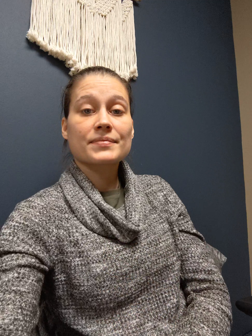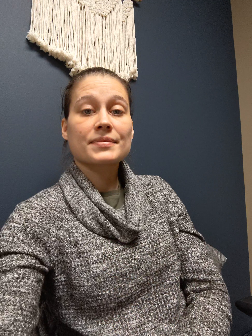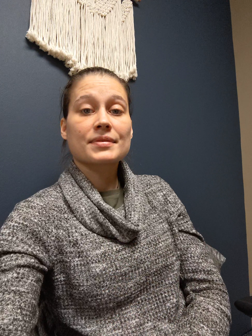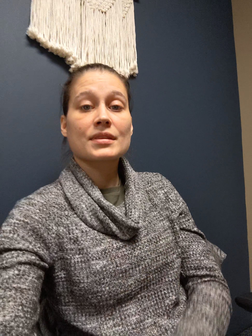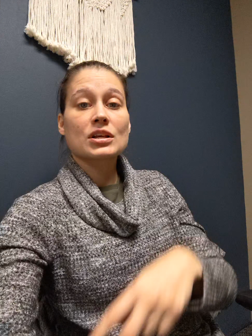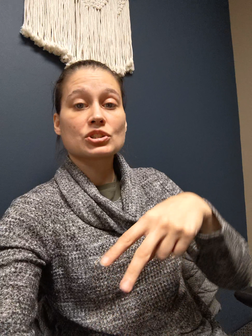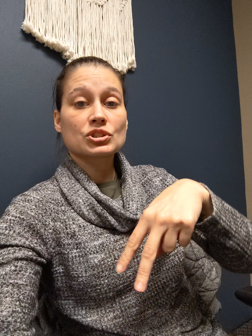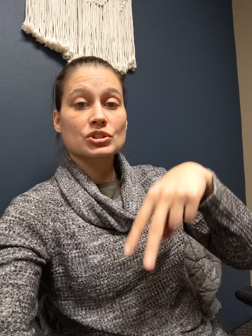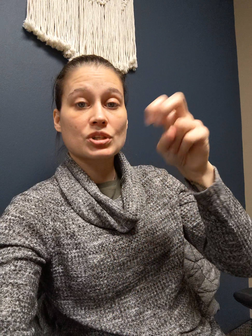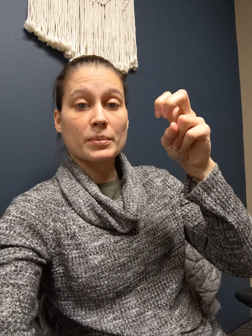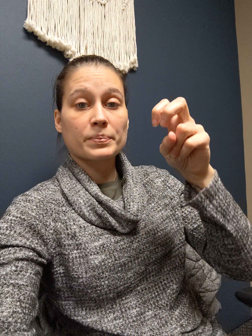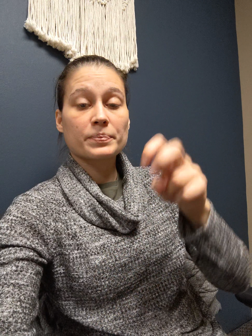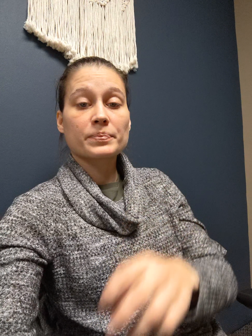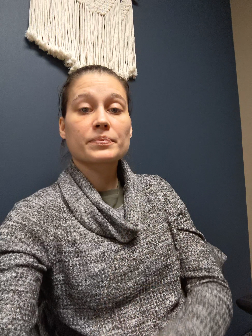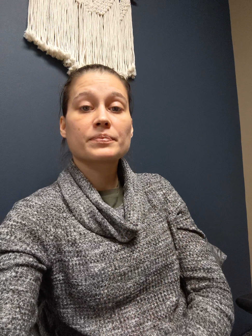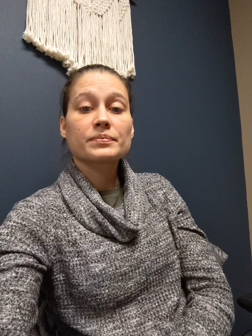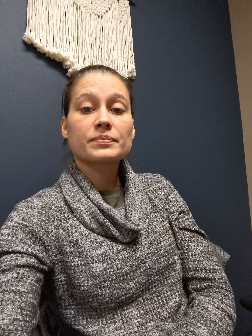jump